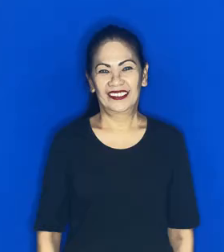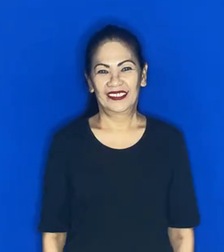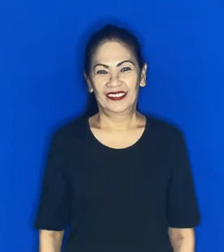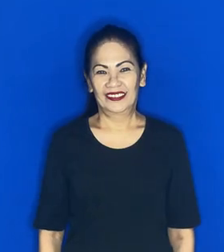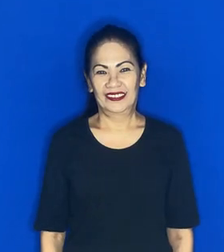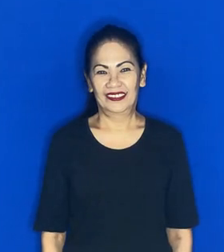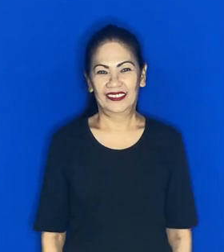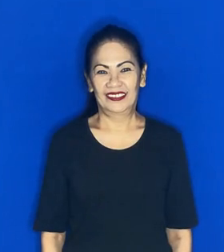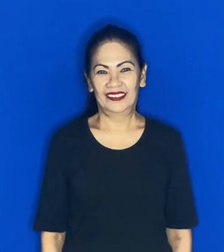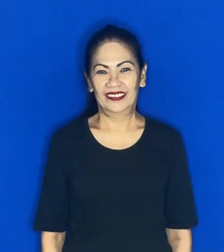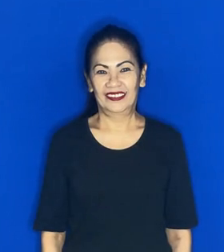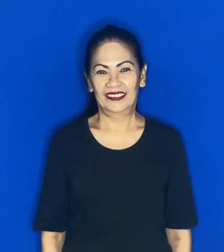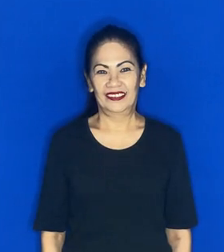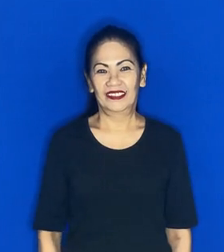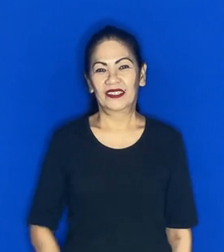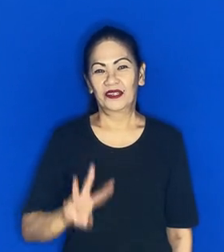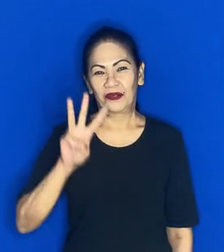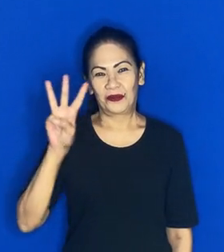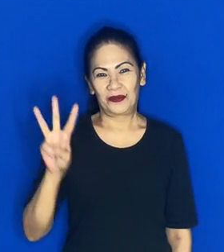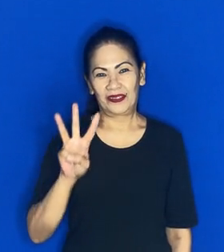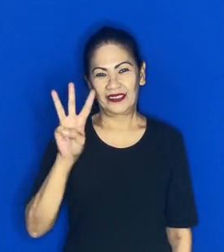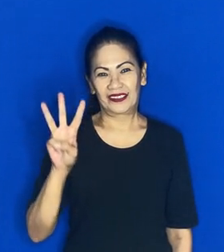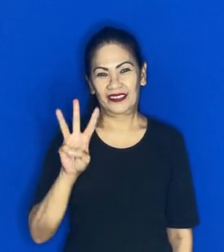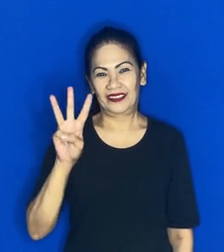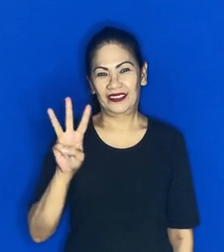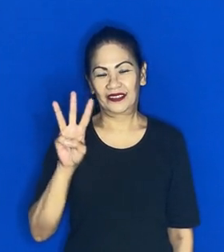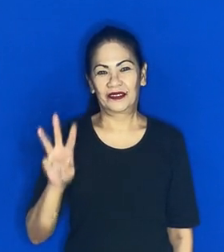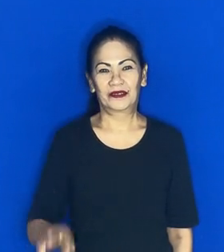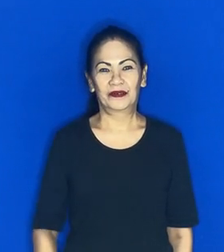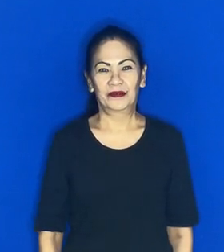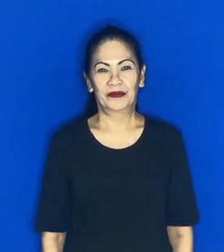wednesday